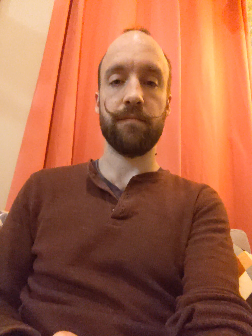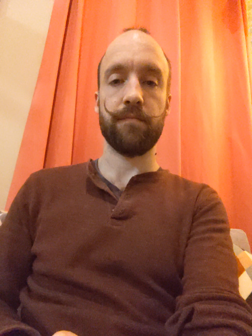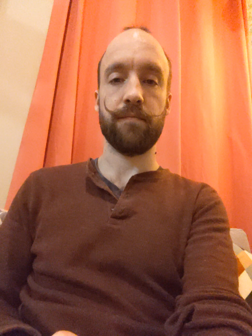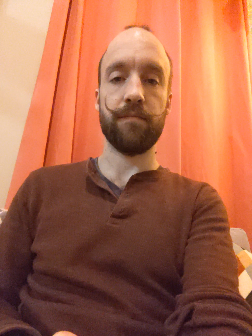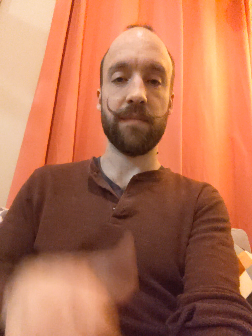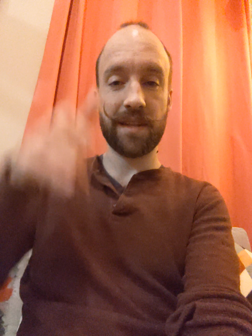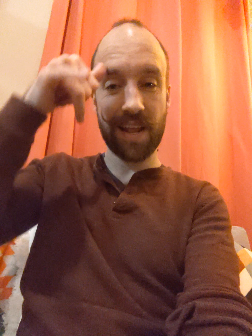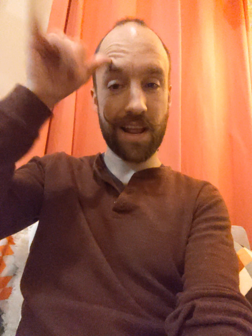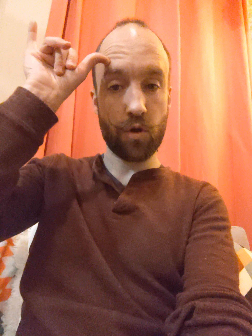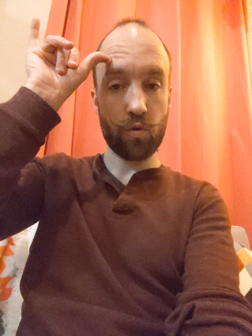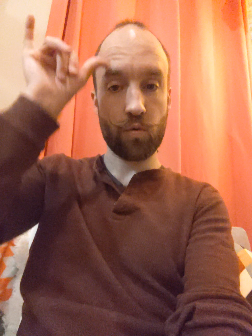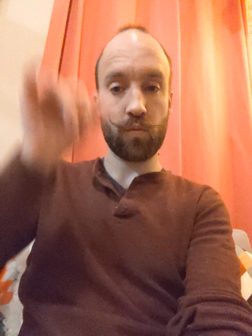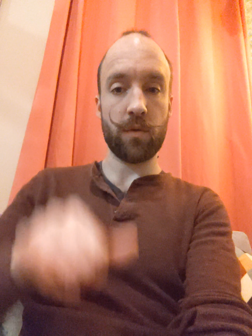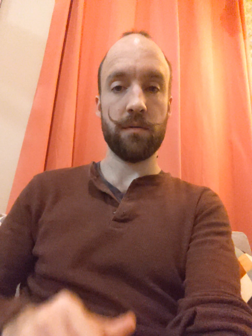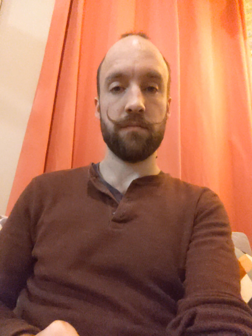cow